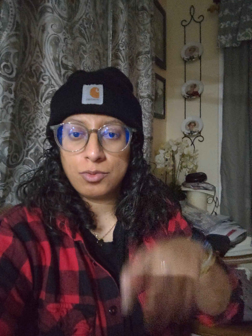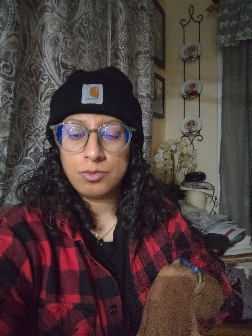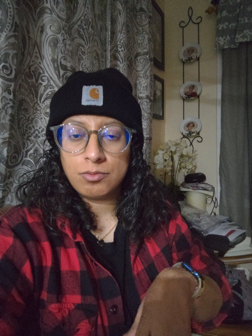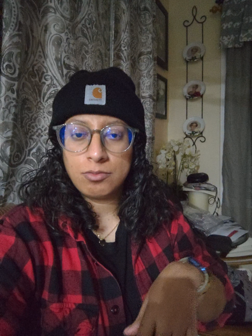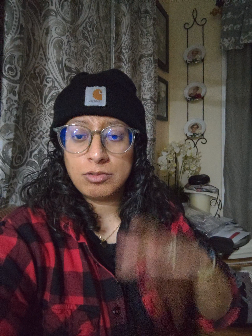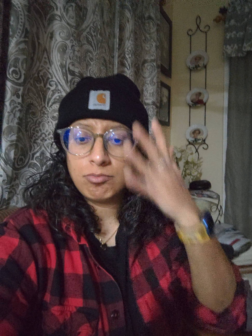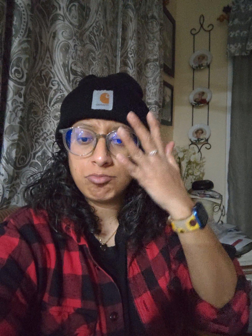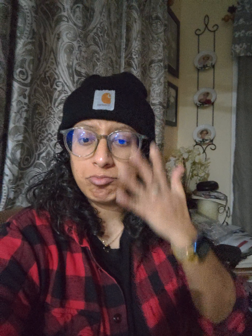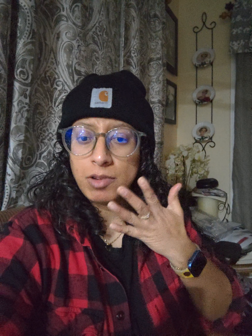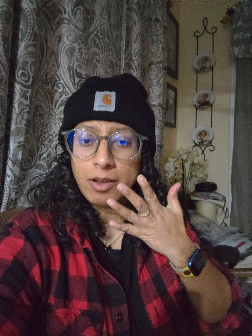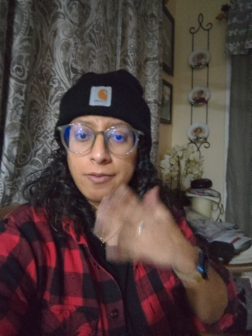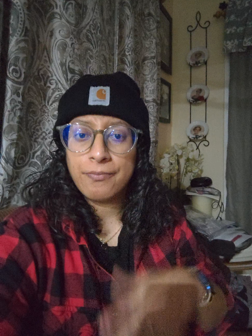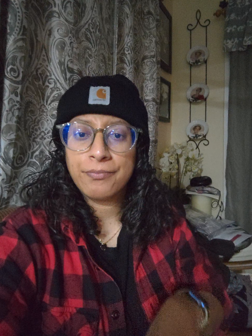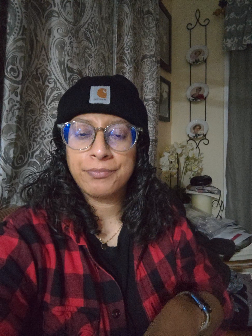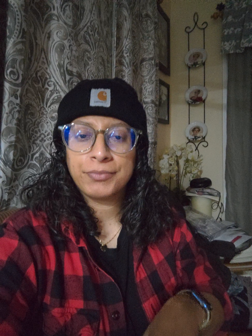sad